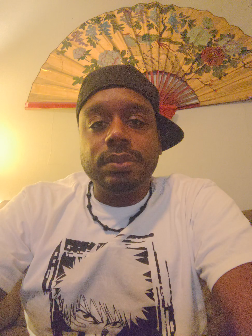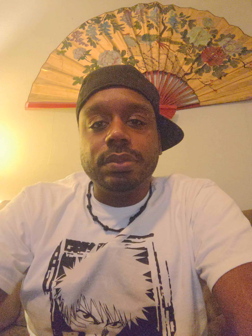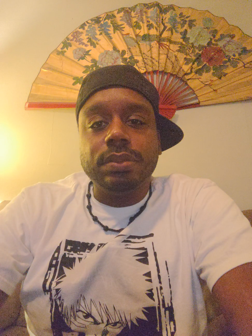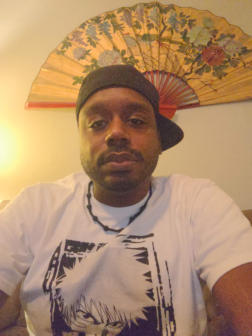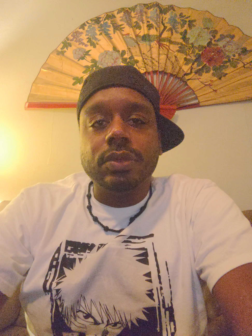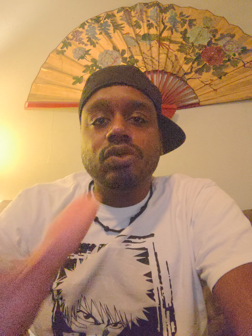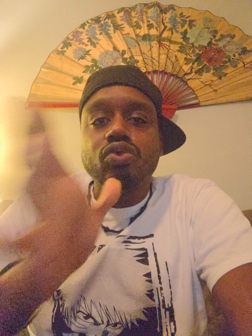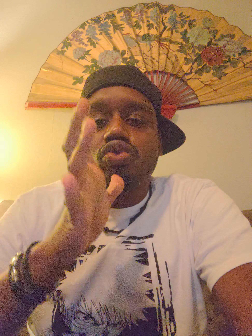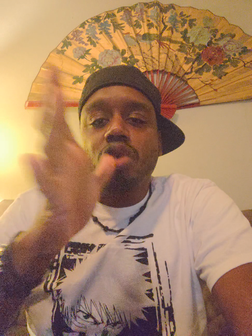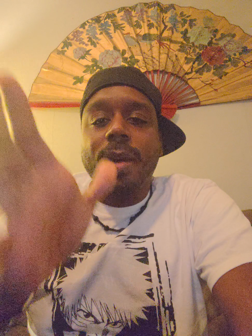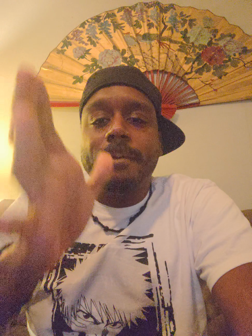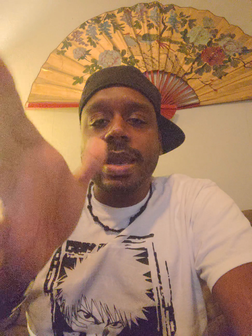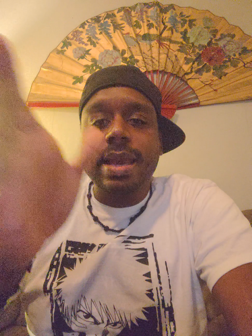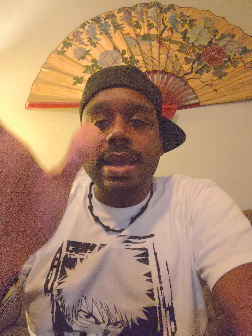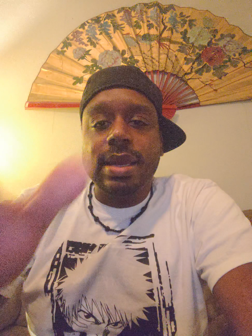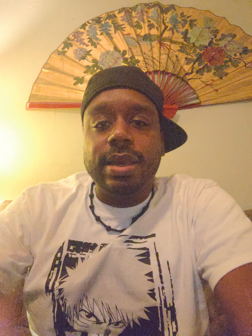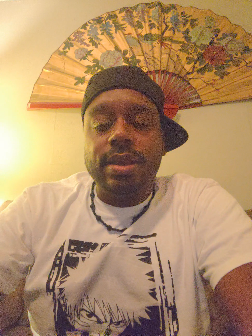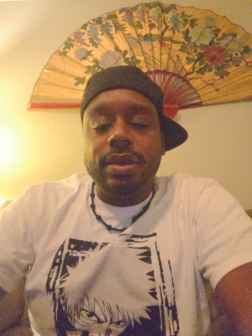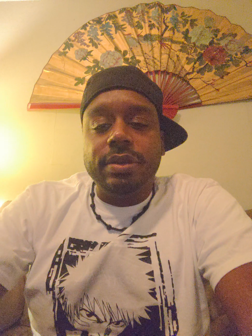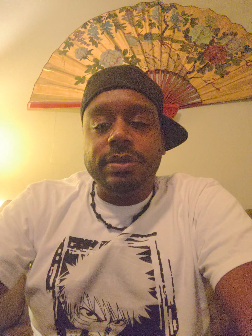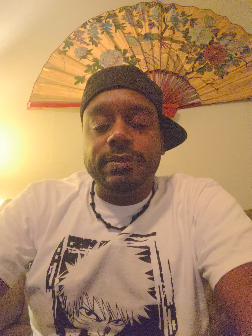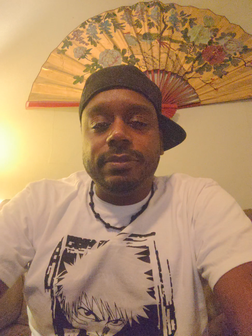grandma